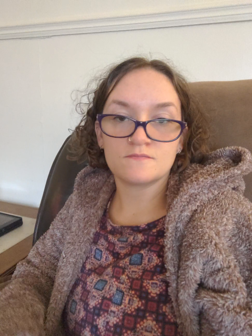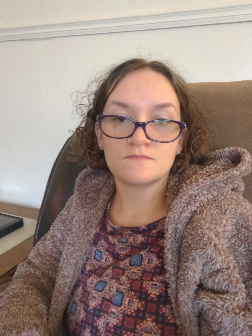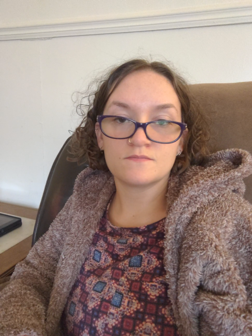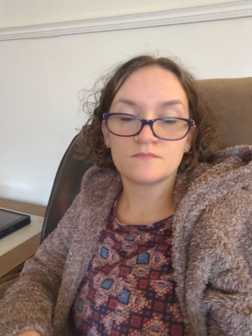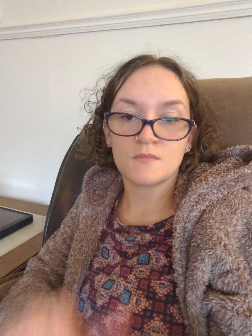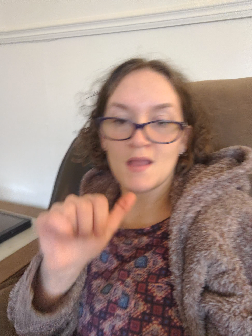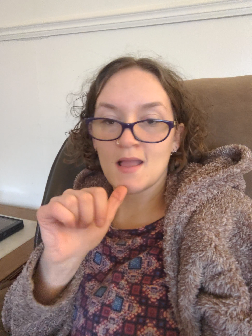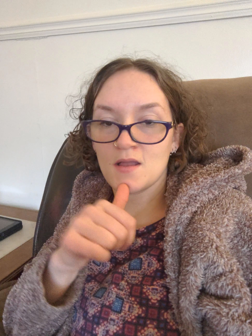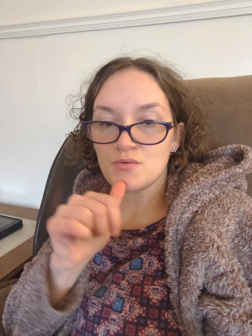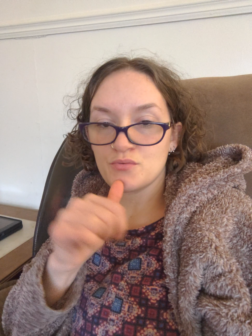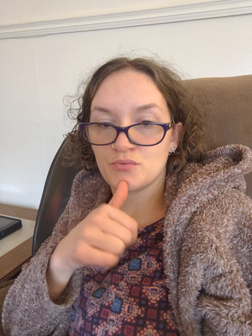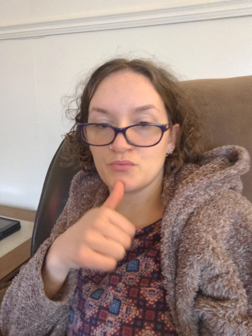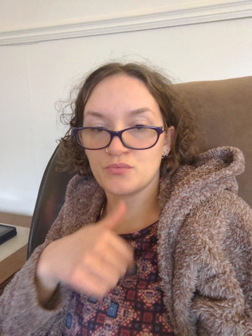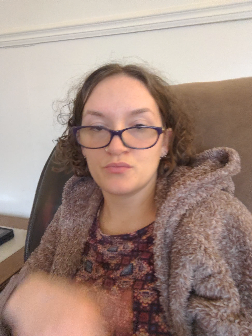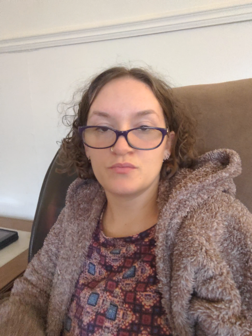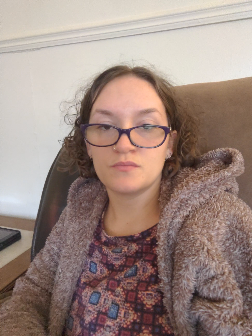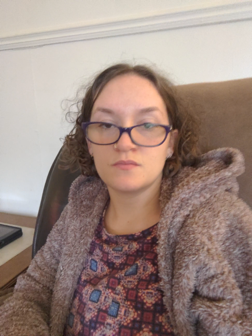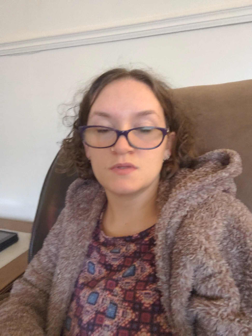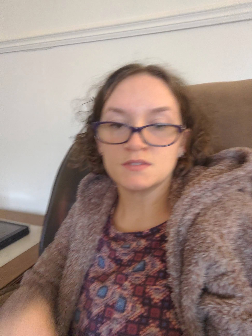owie